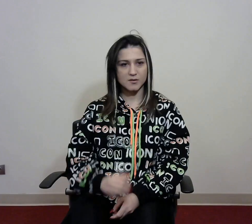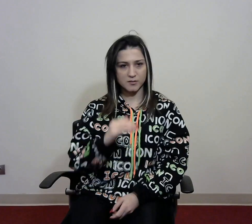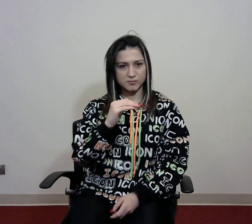siz